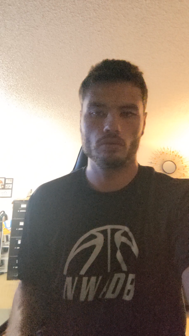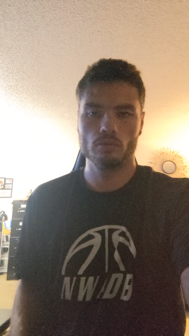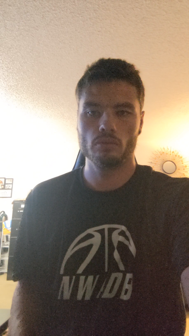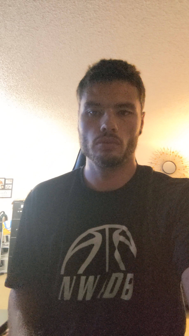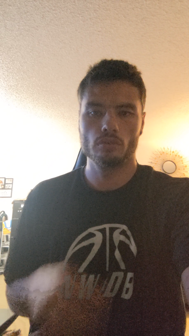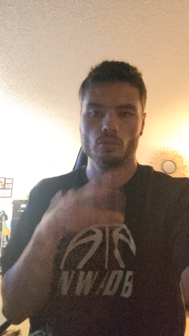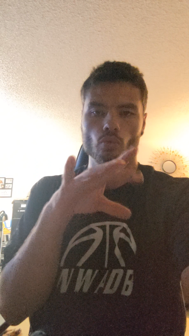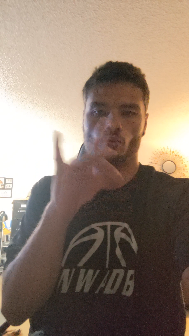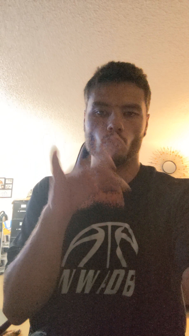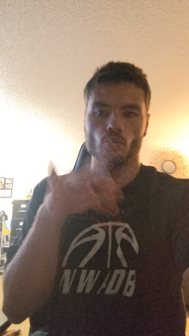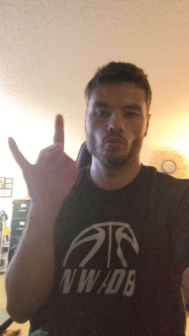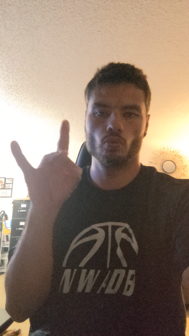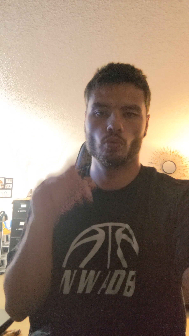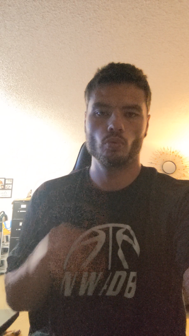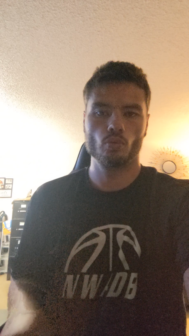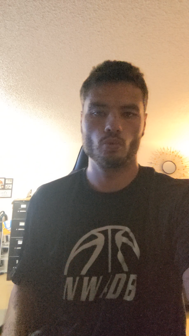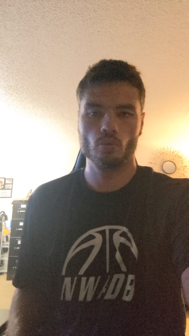choose